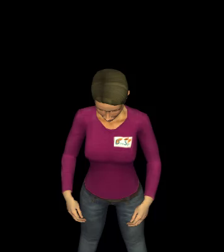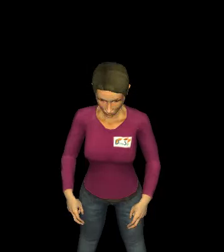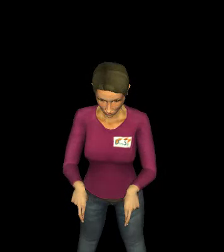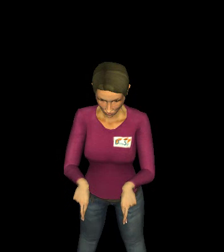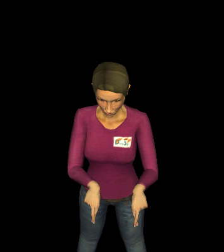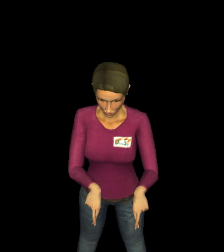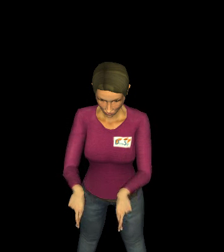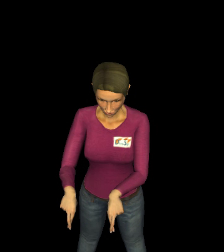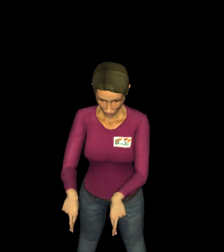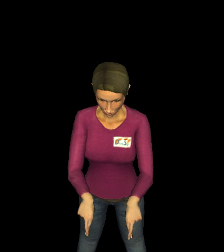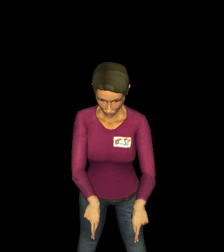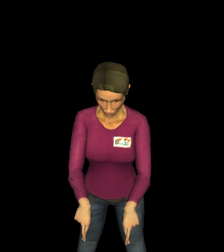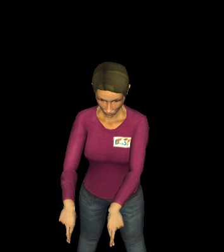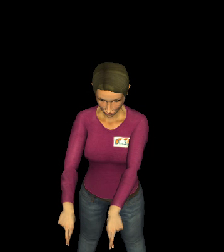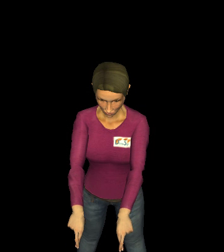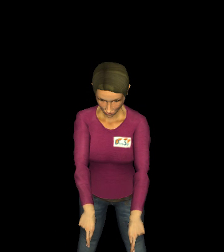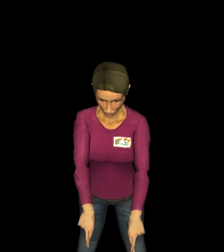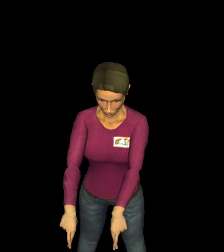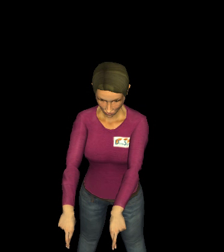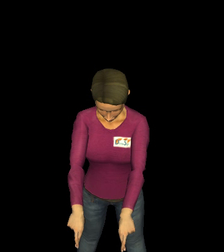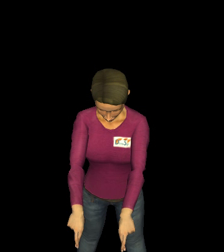نهر